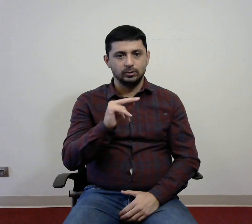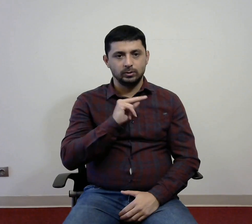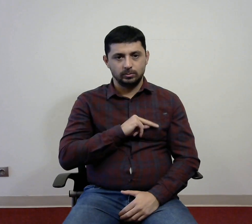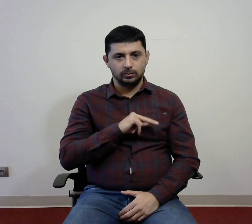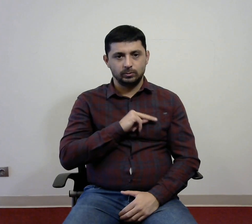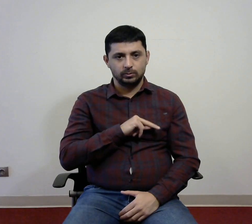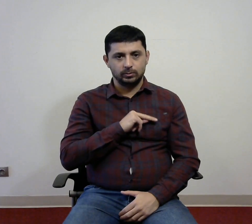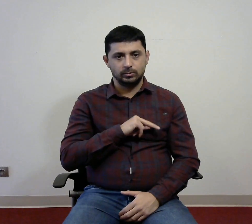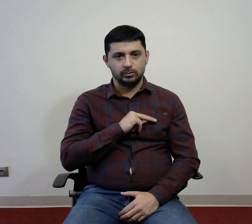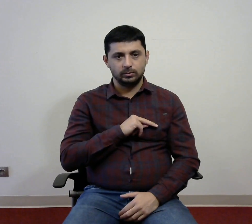iş